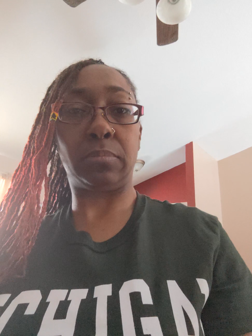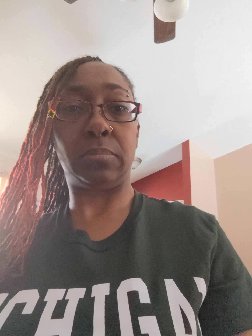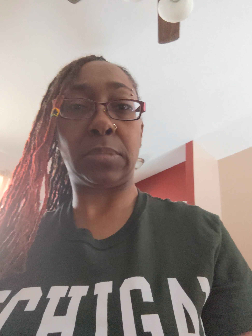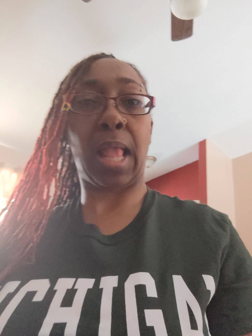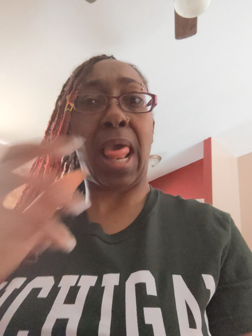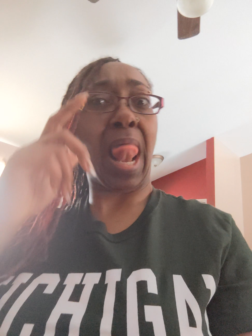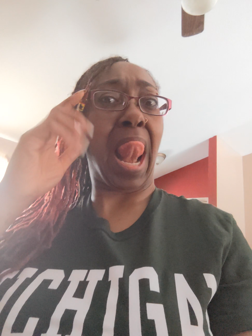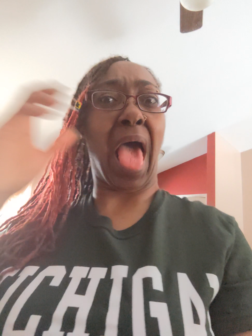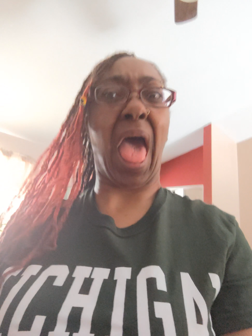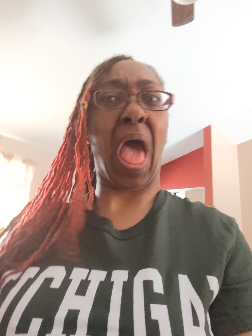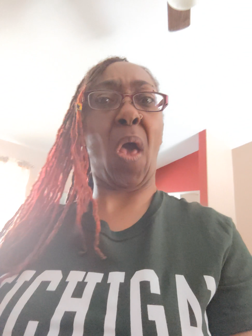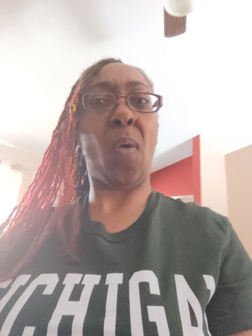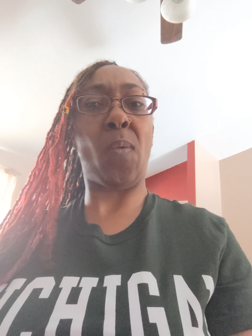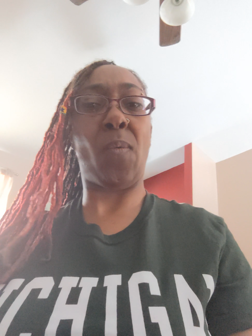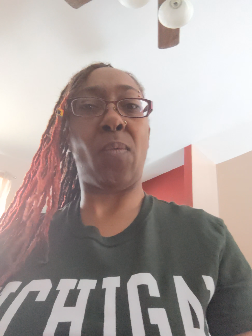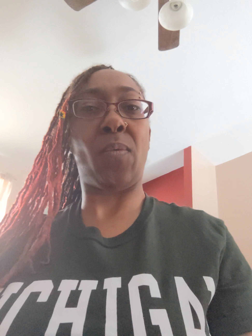loud